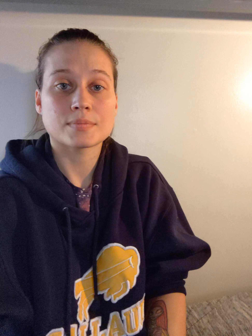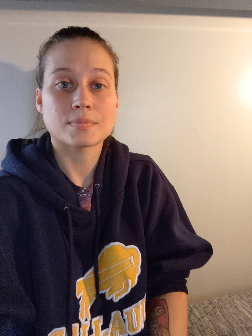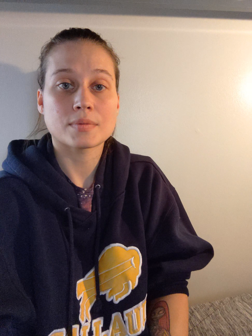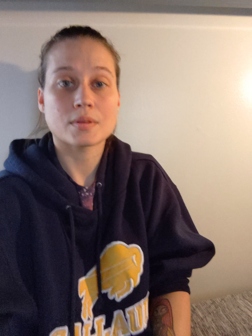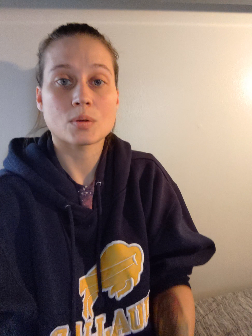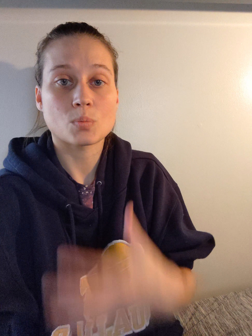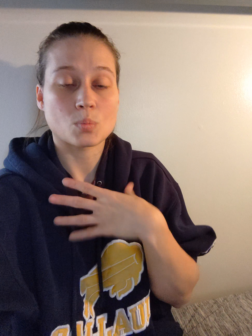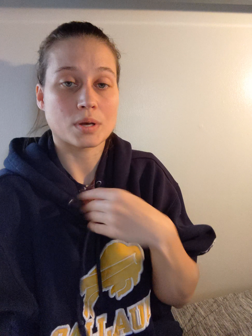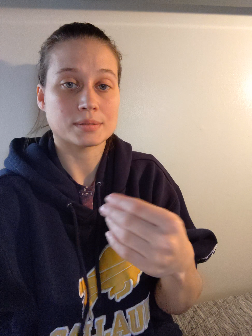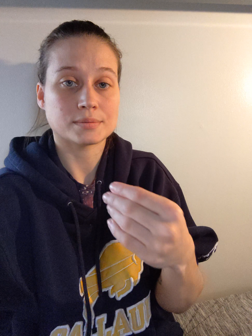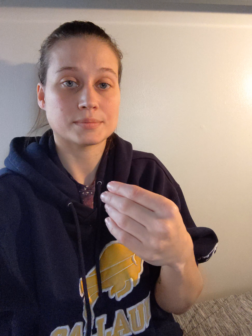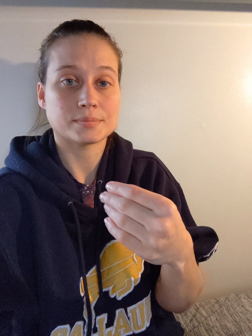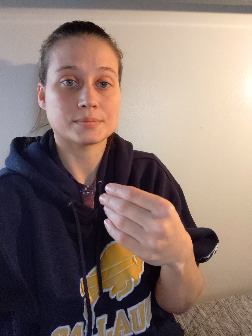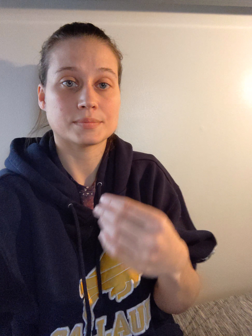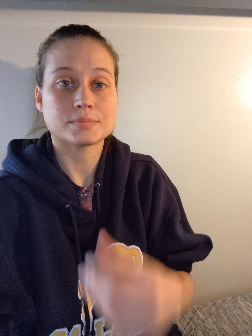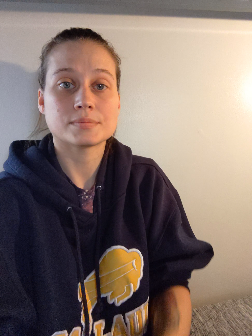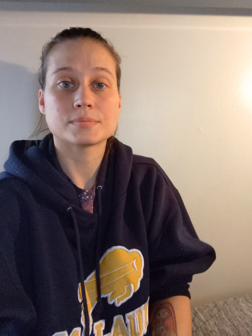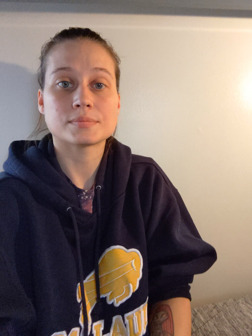white